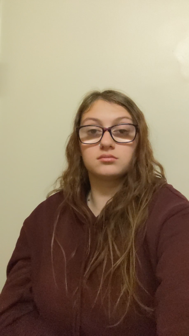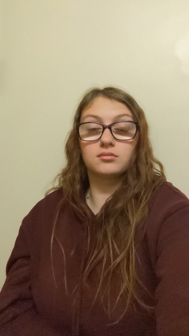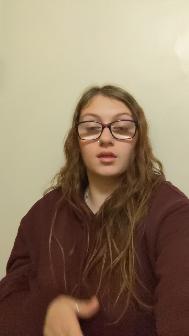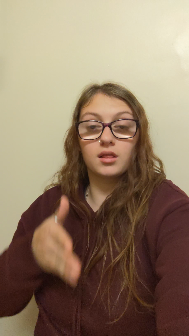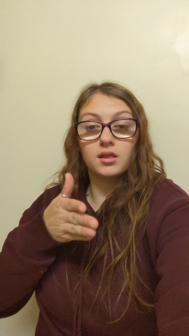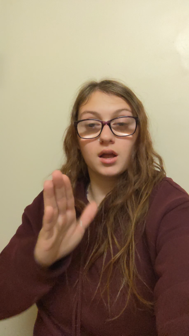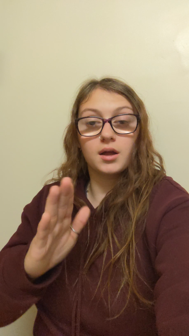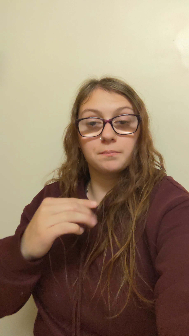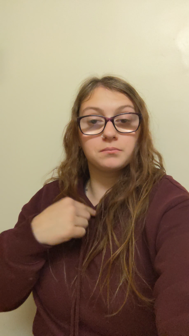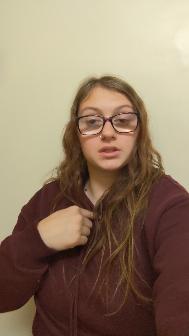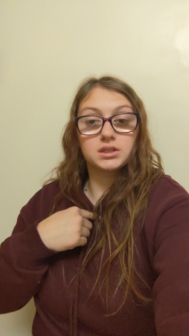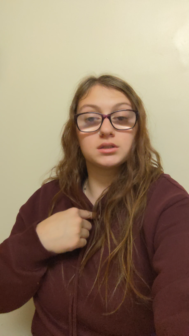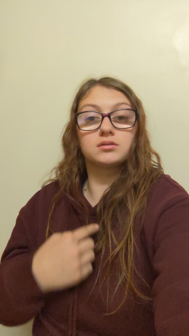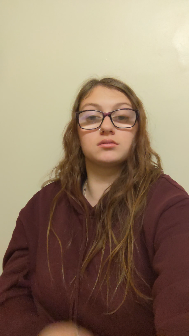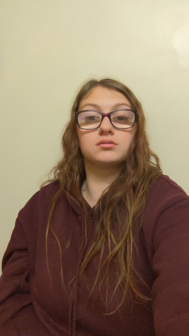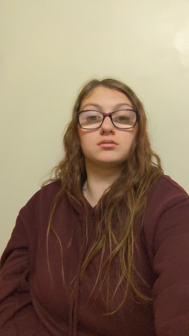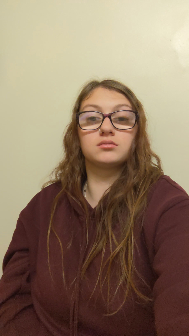let me